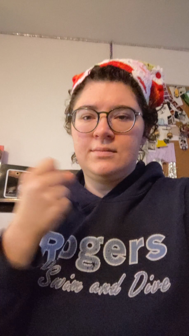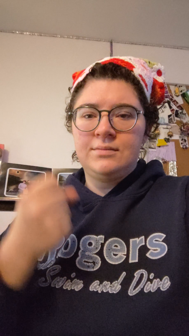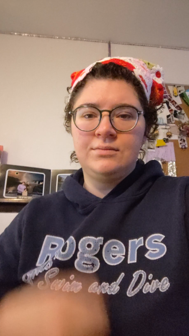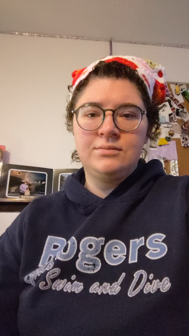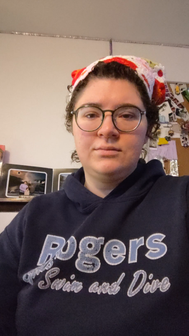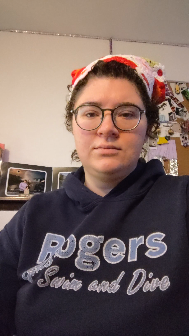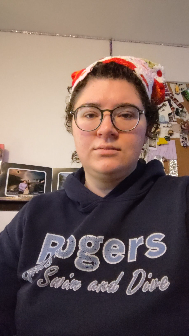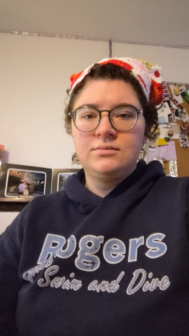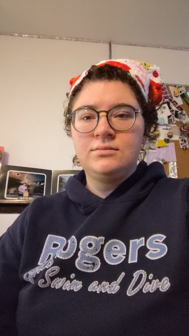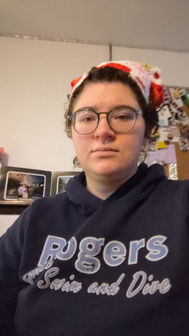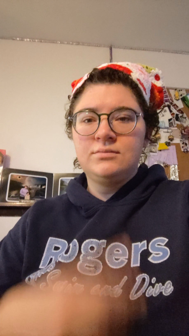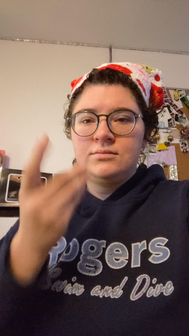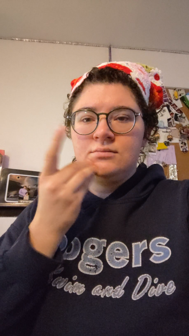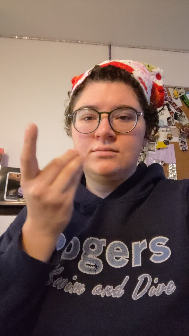dinner